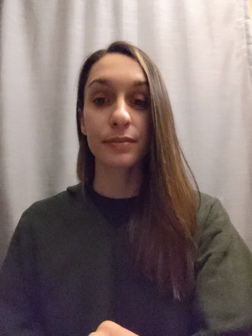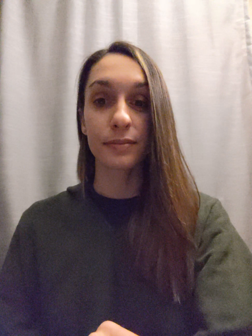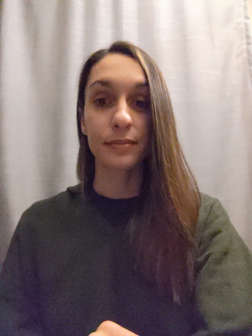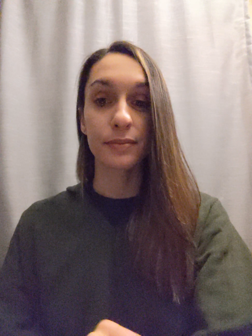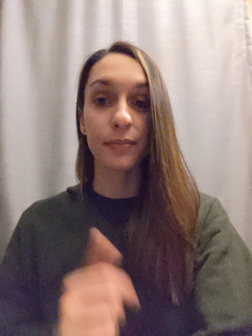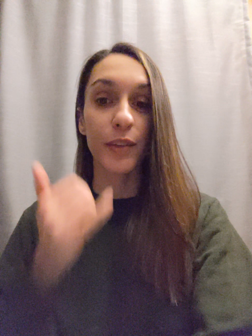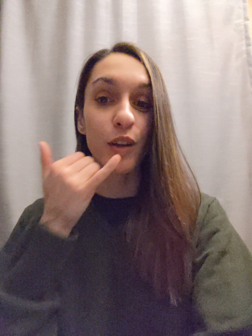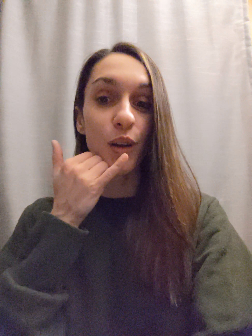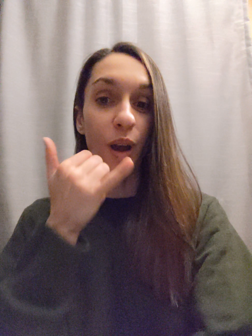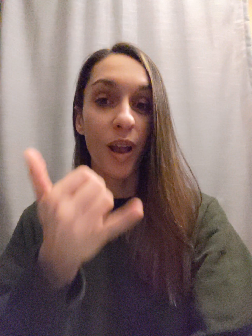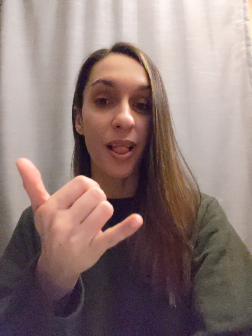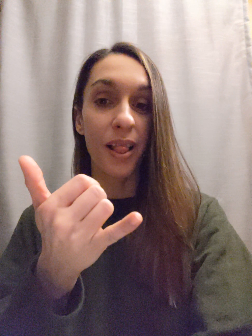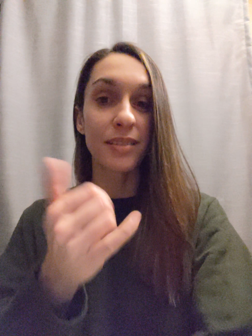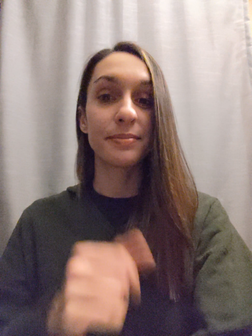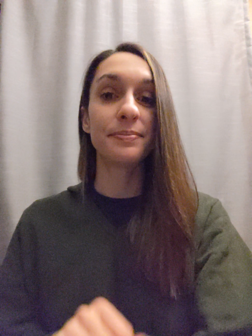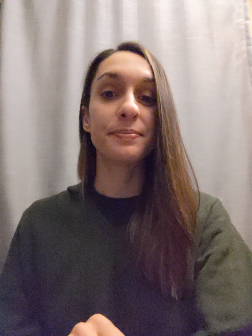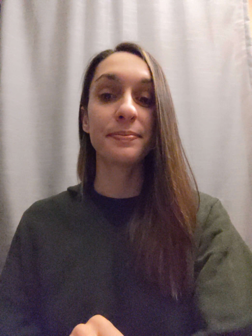call on the phone